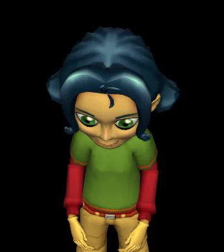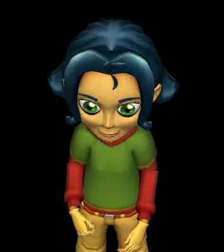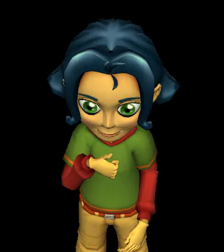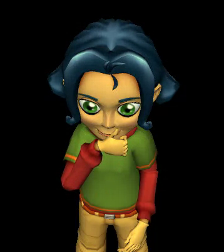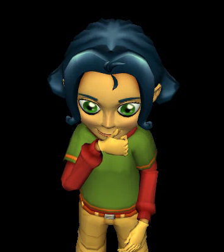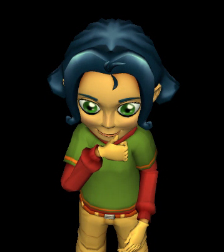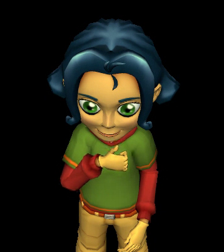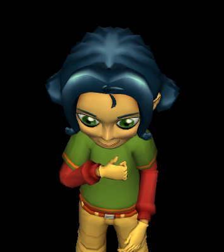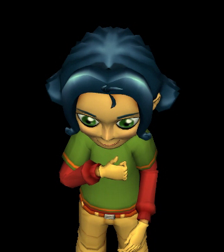ألم